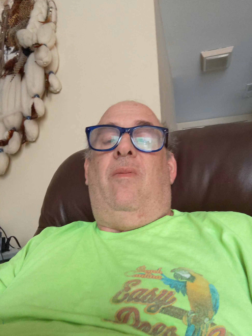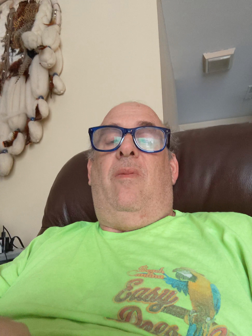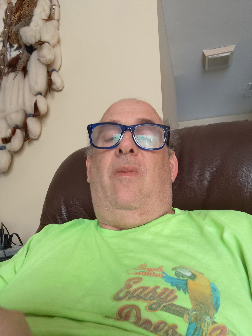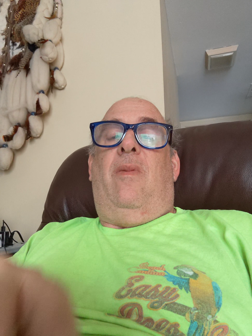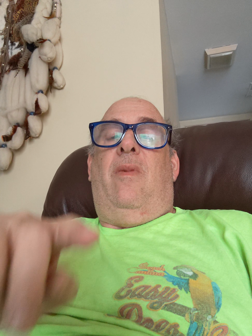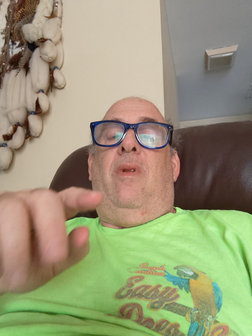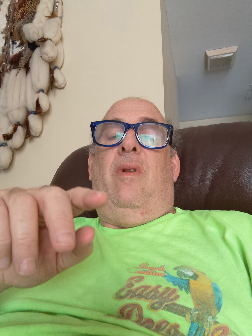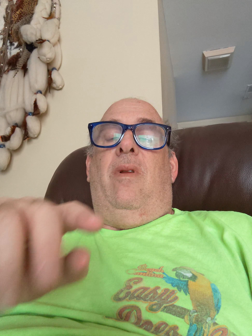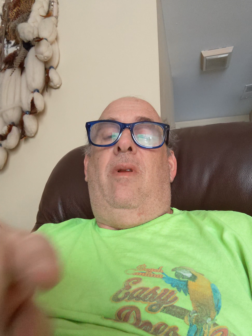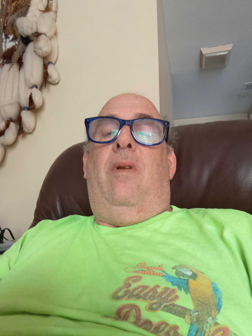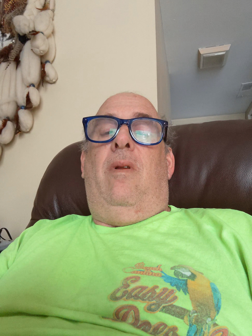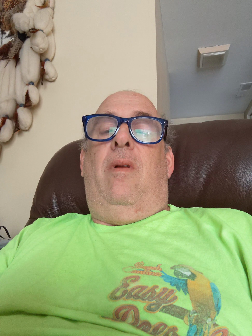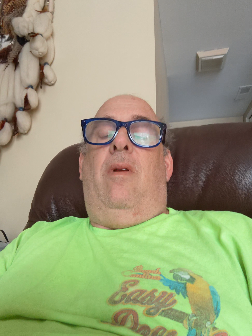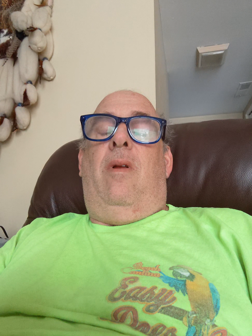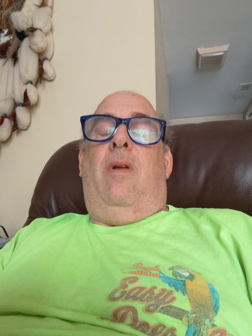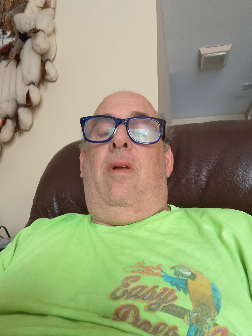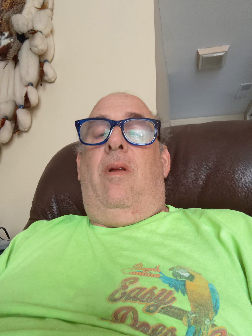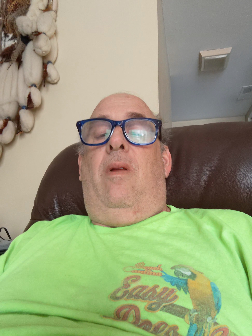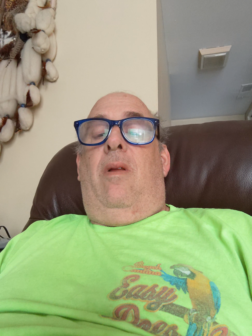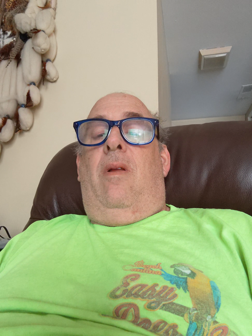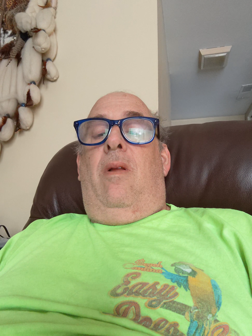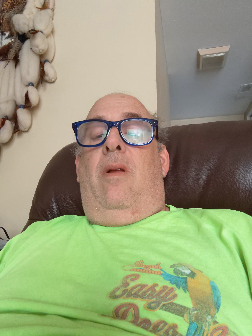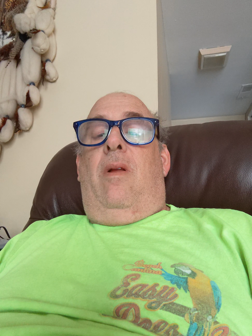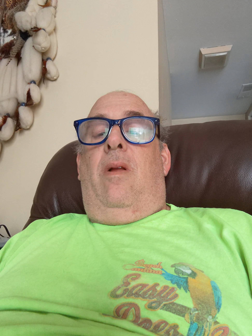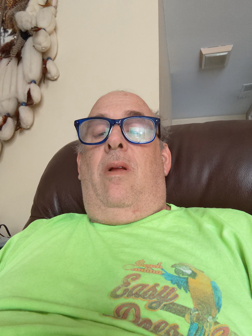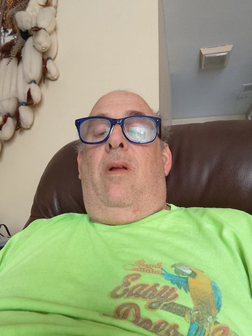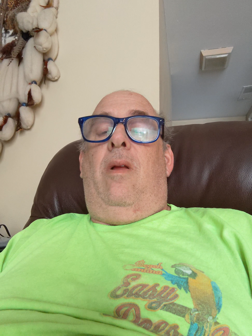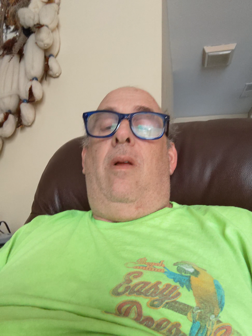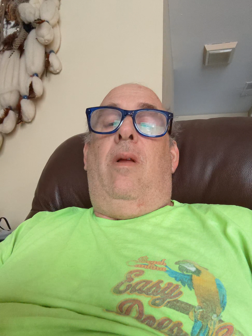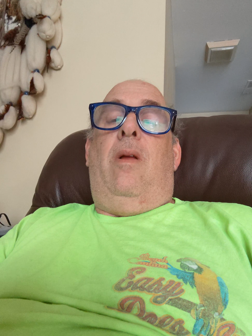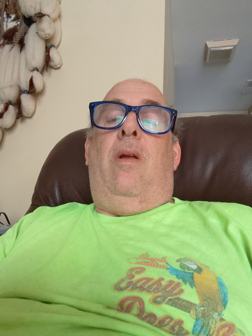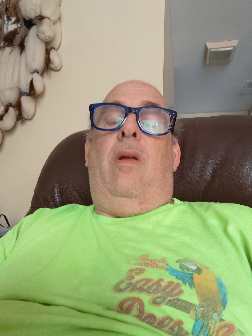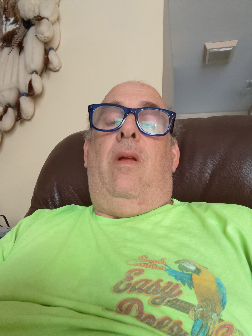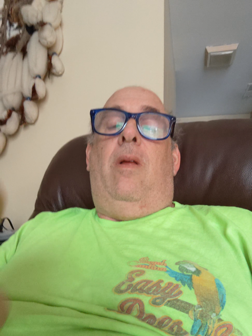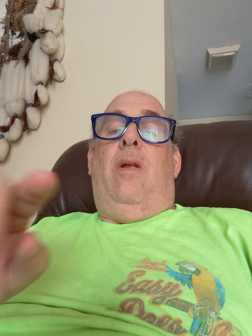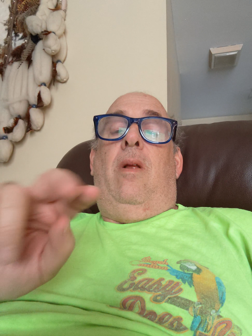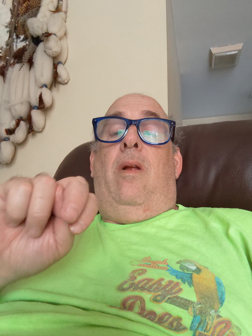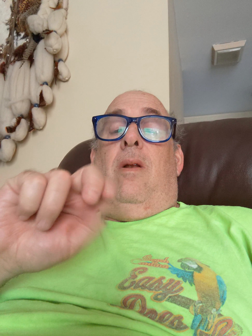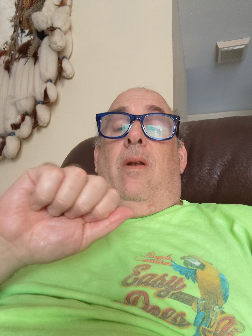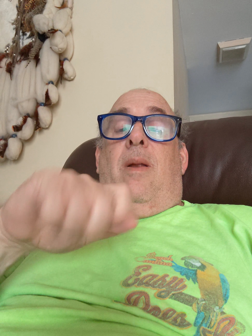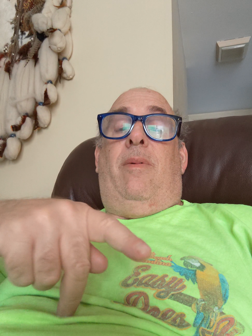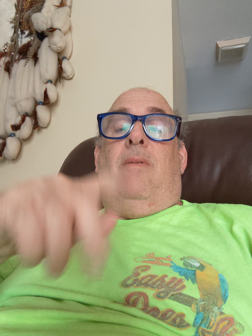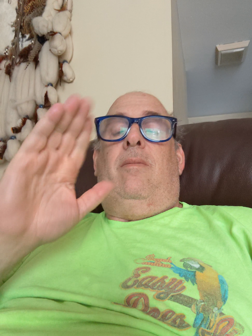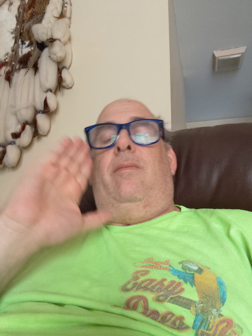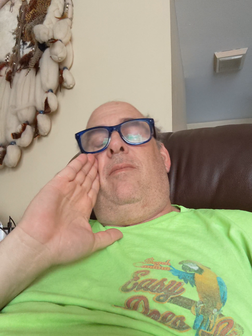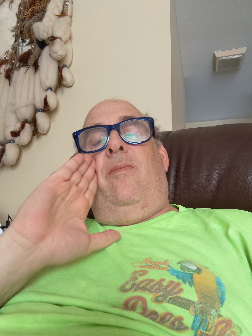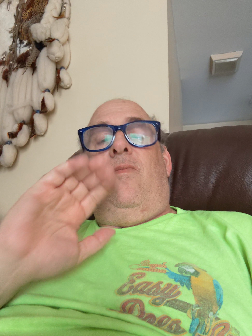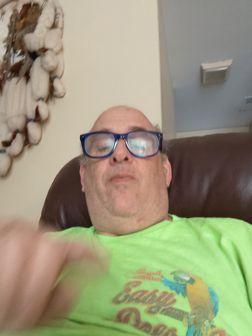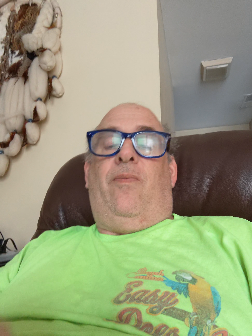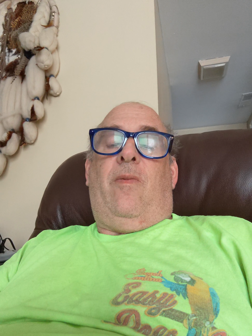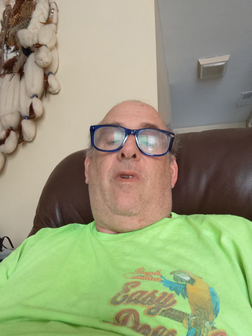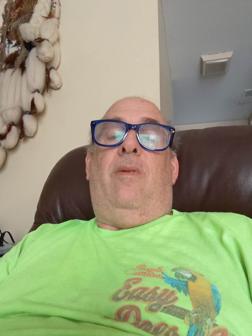nap